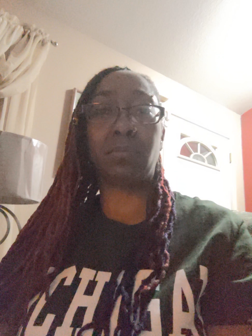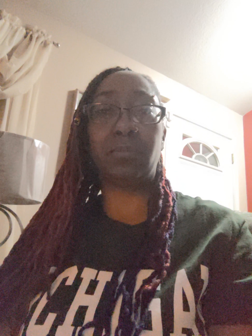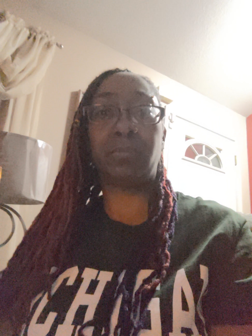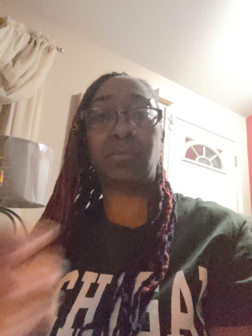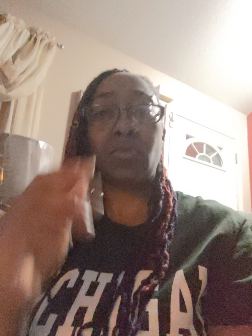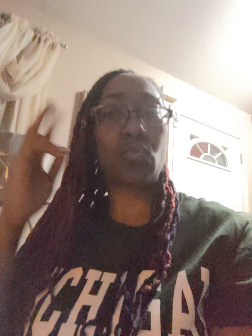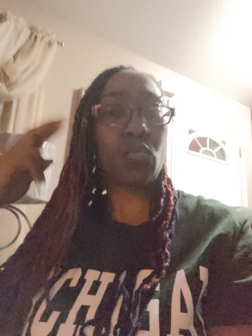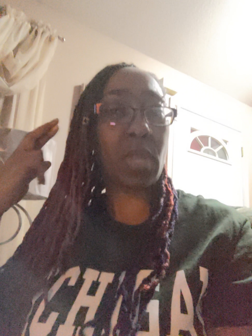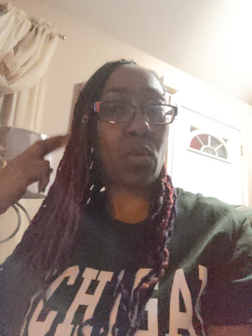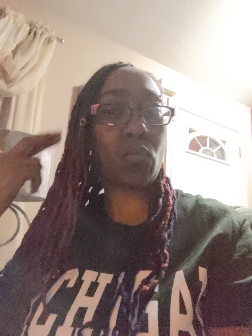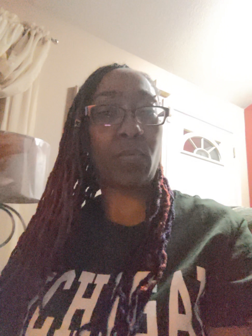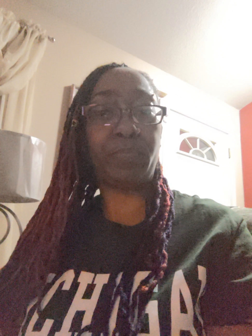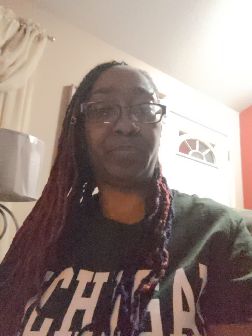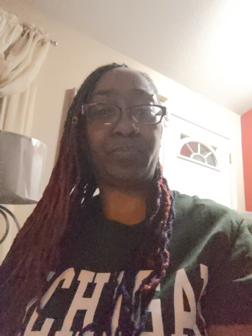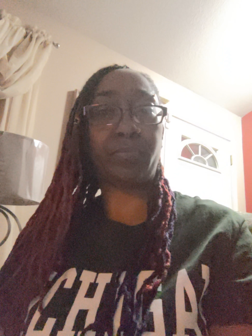radio